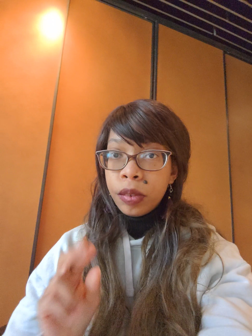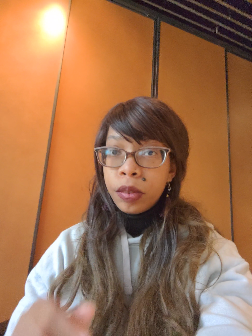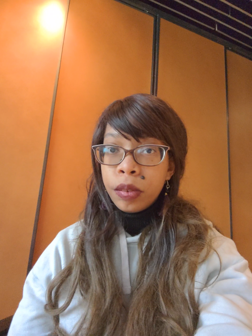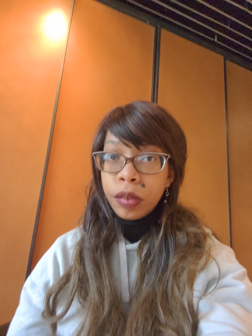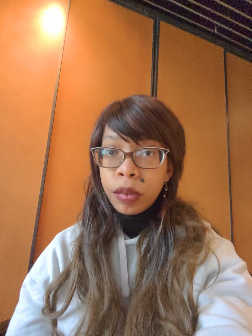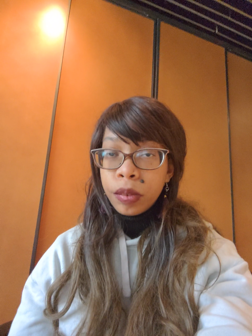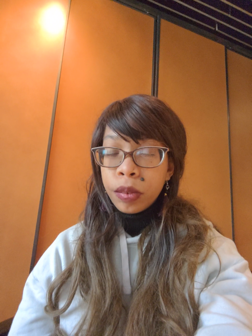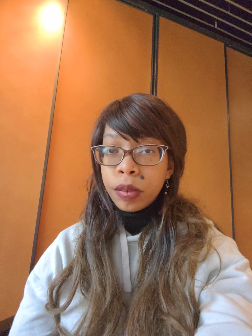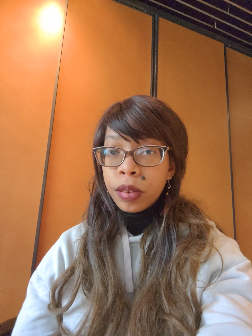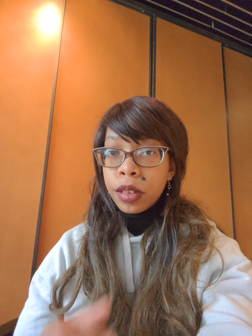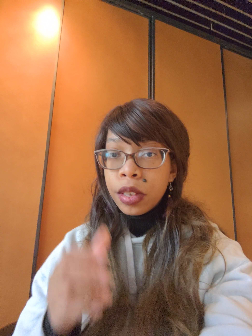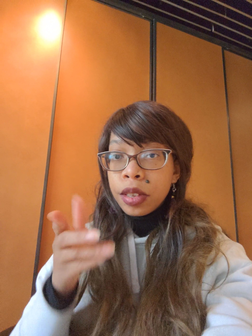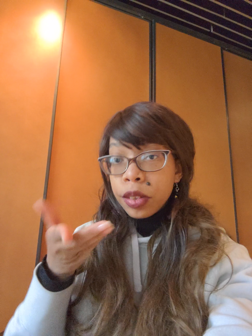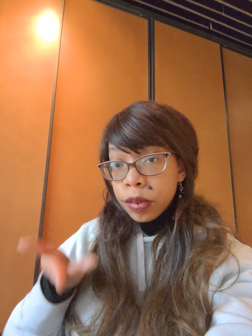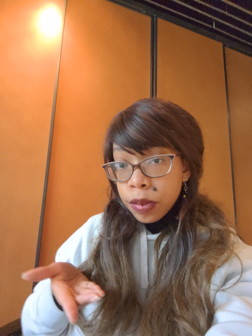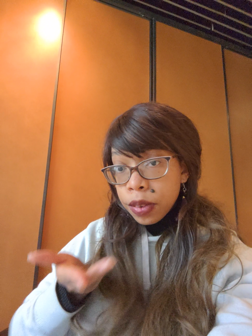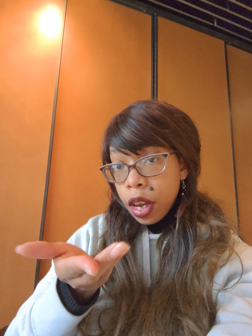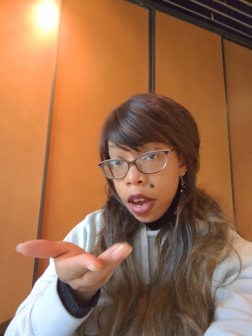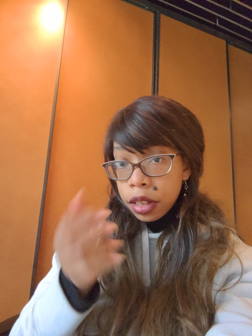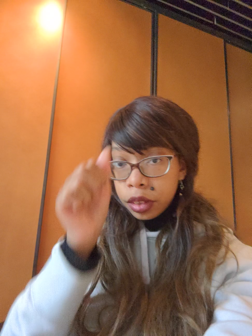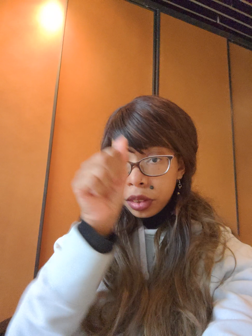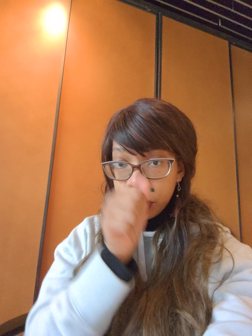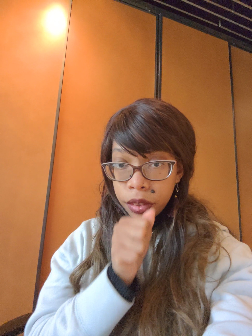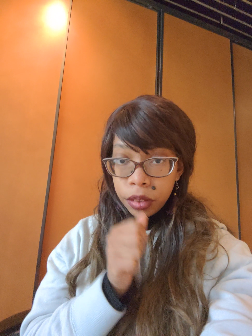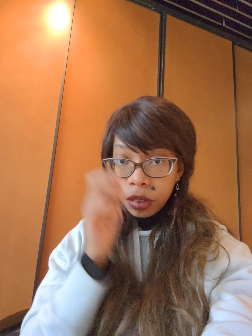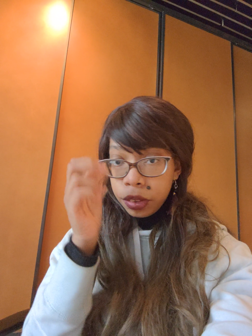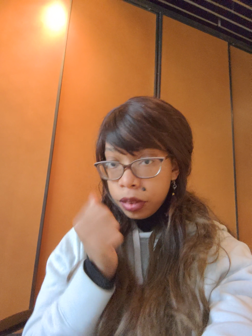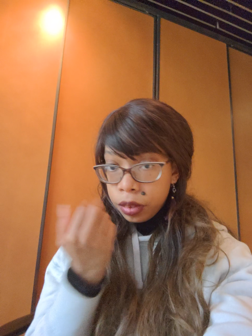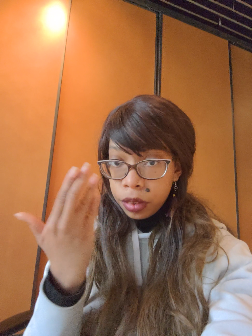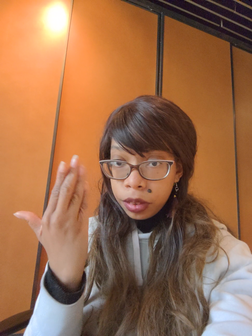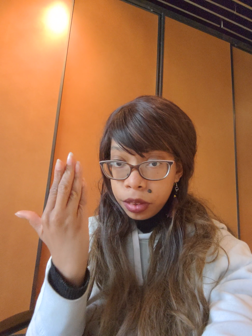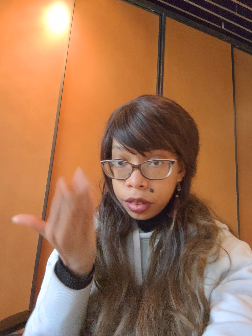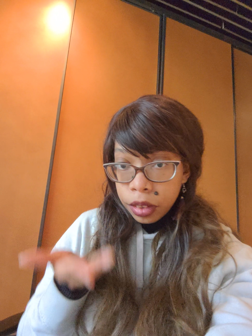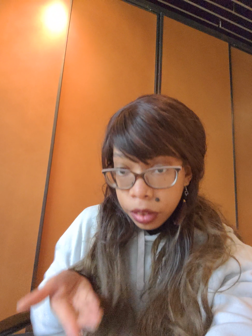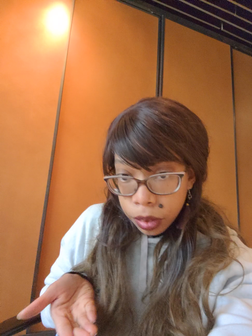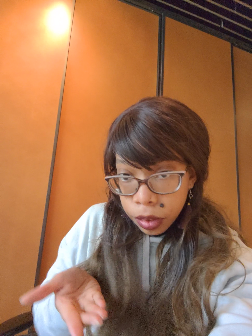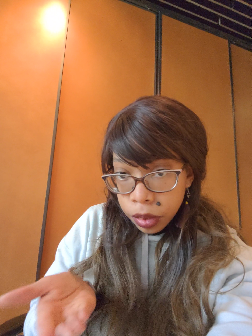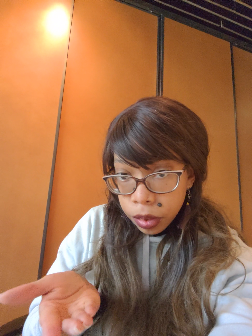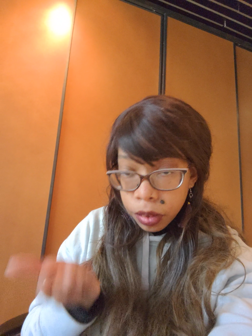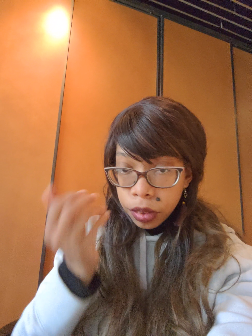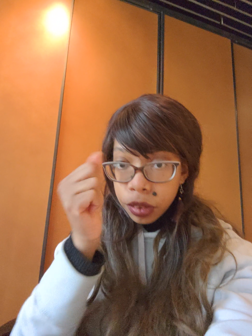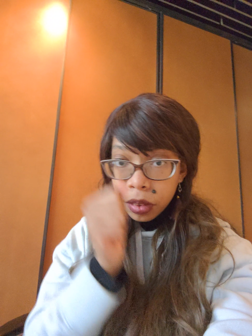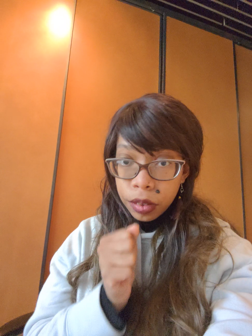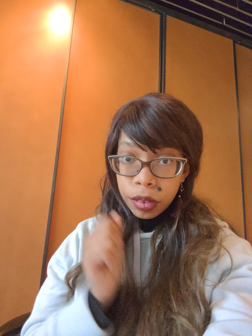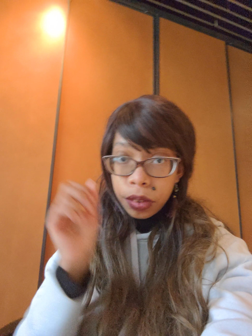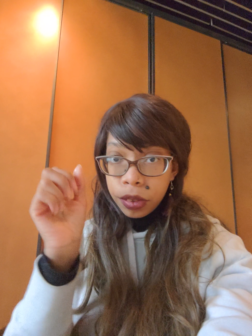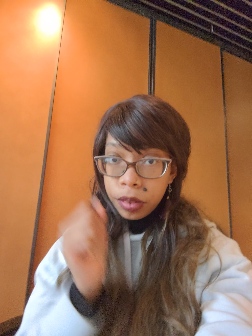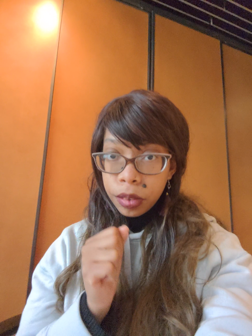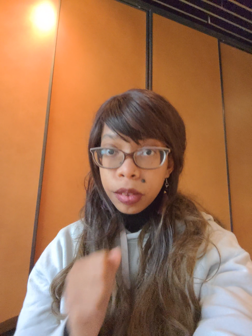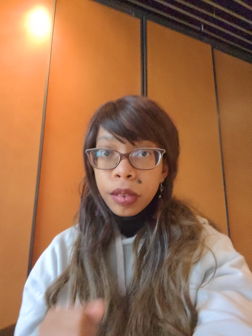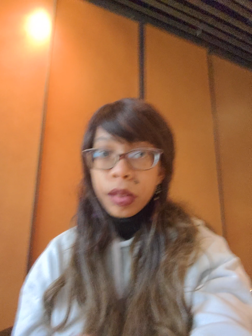mitten